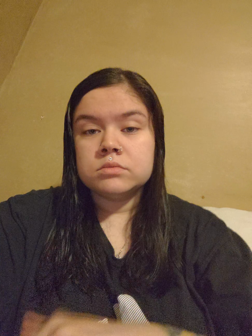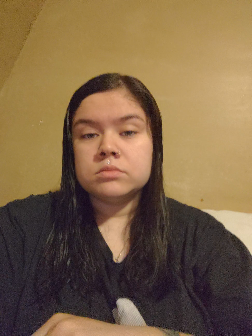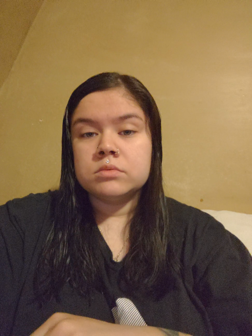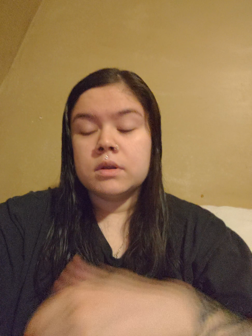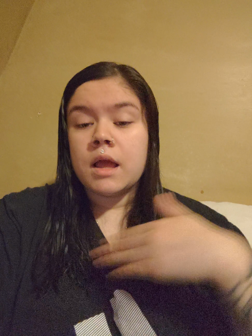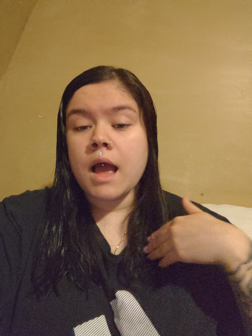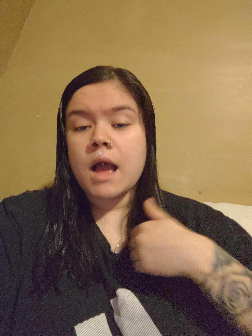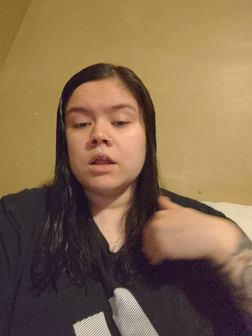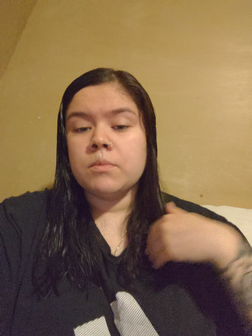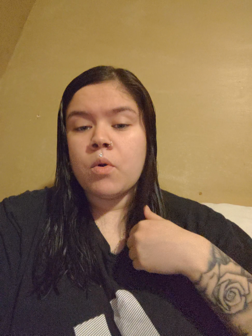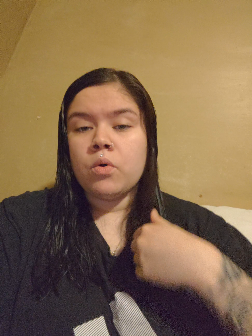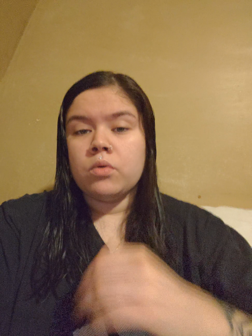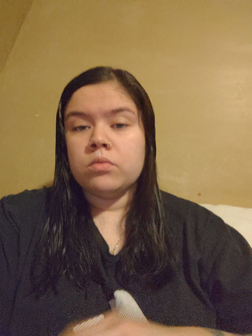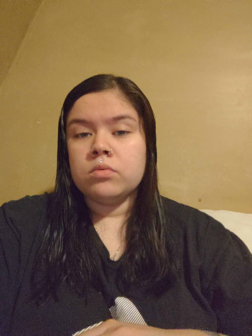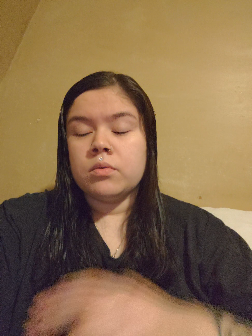animal